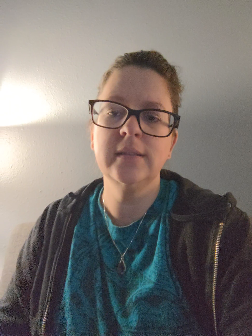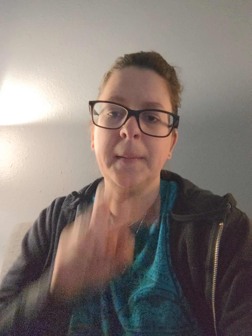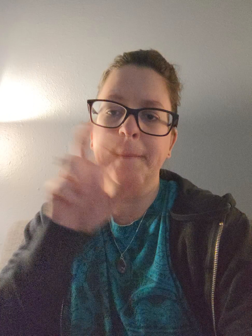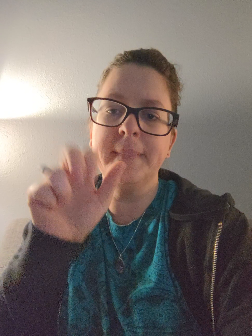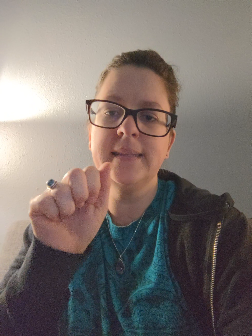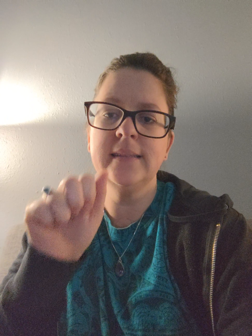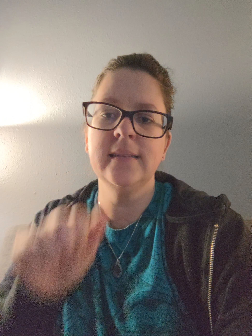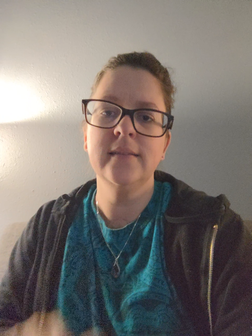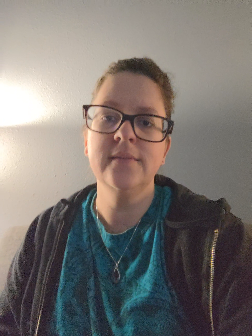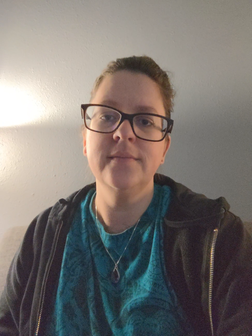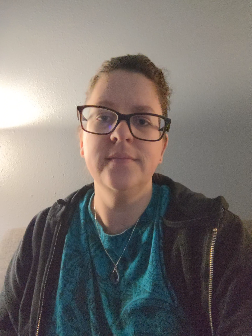pizza